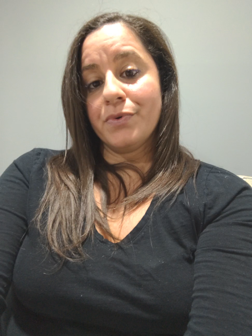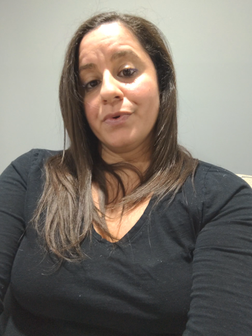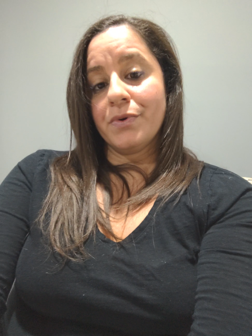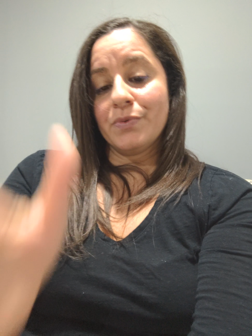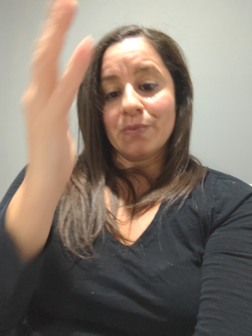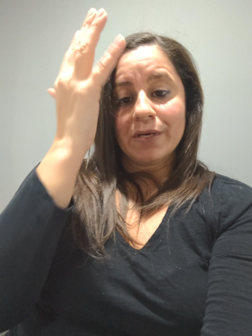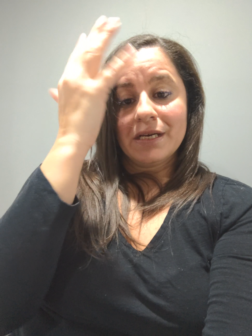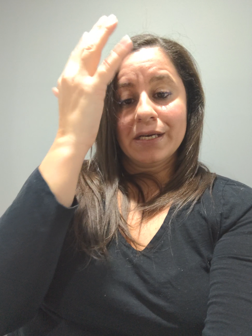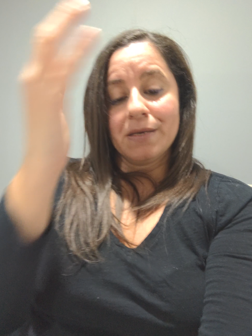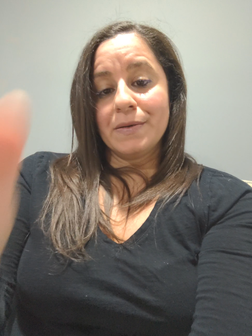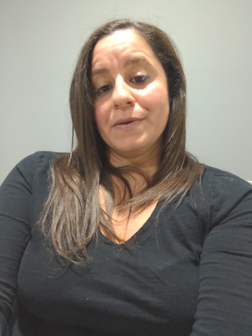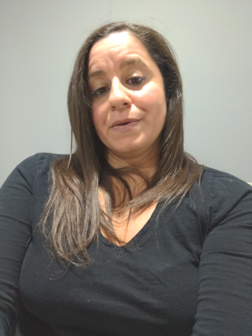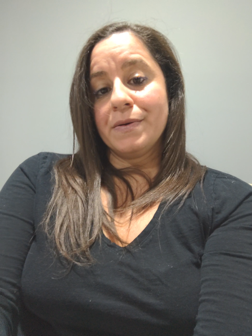tree